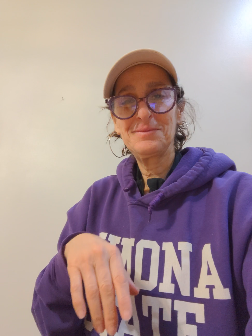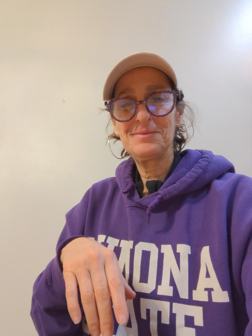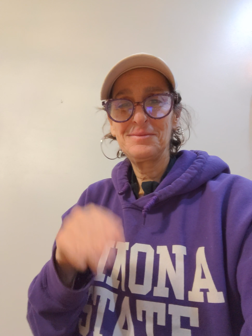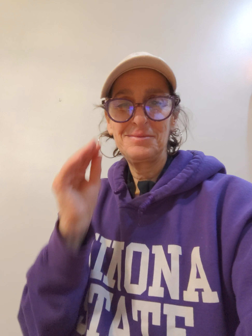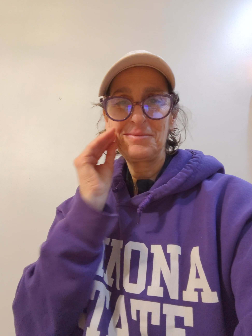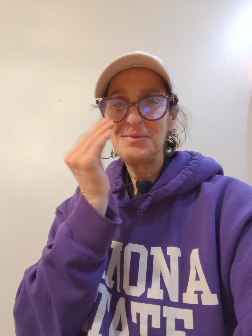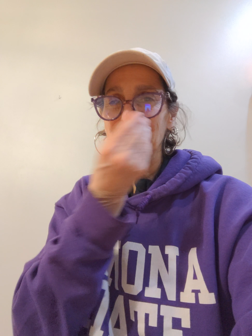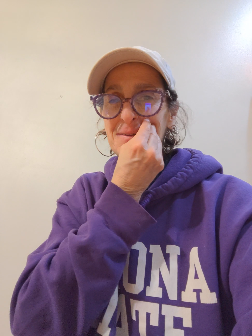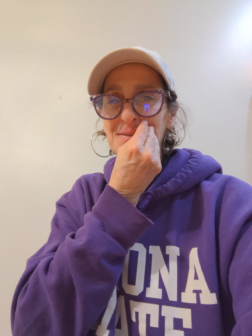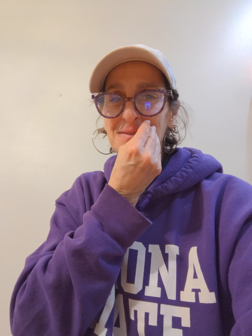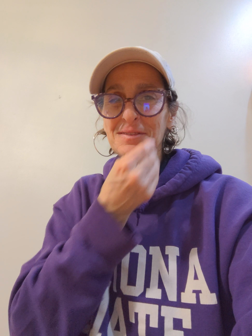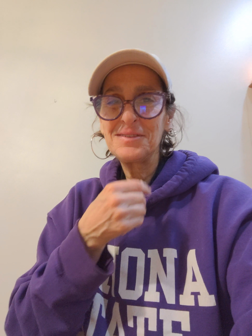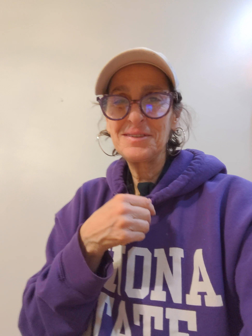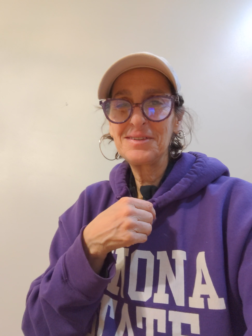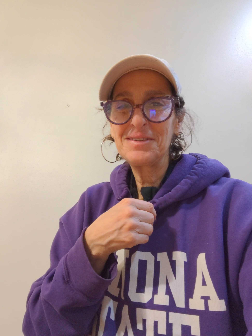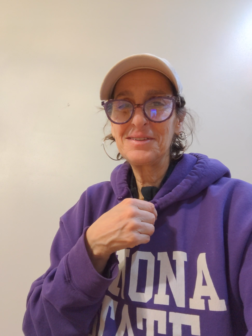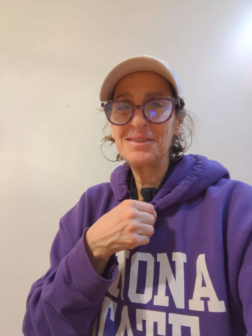flower